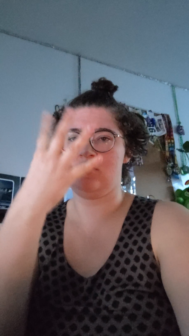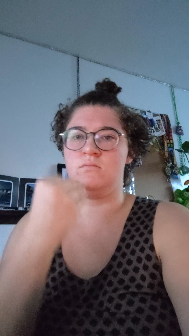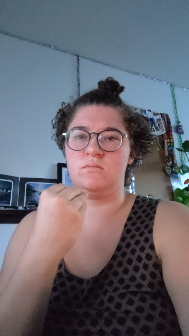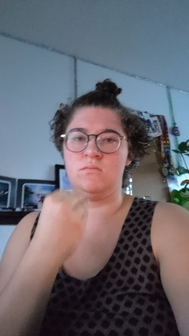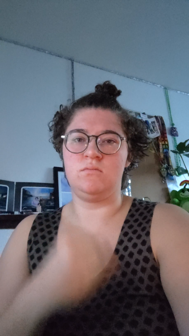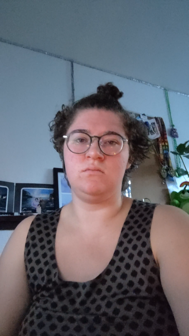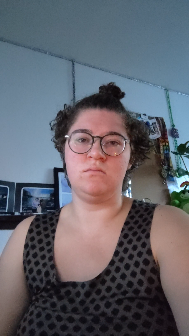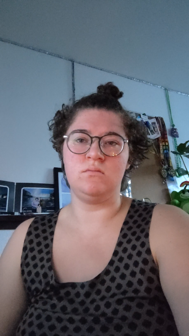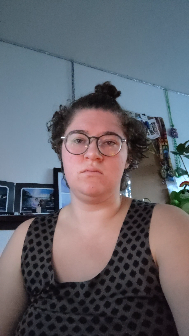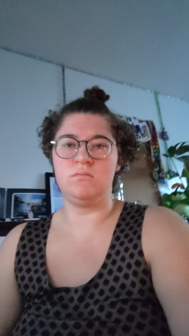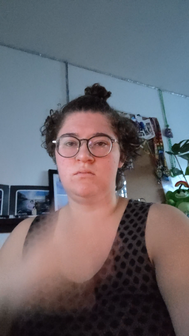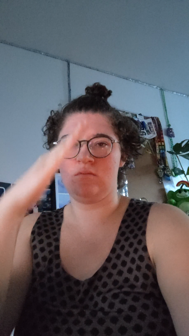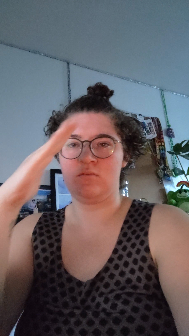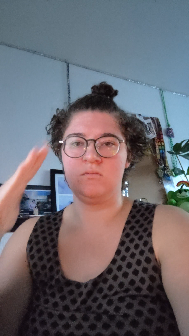roof